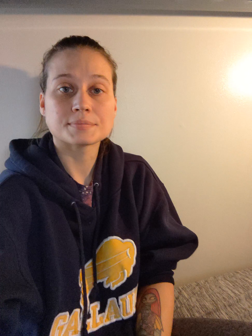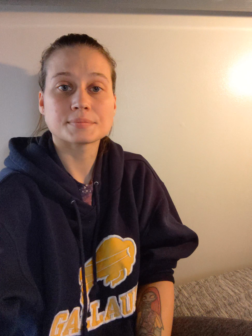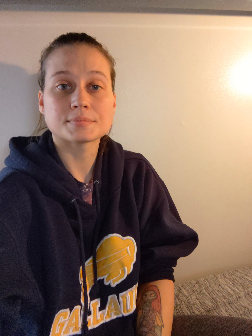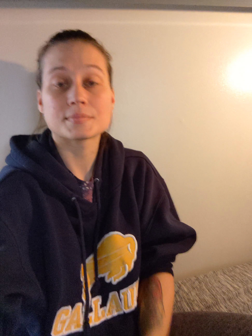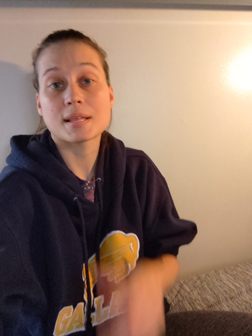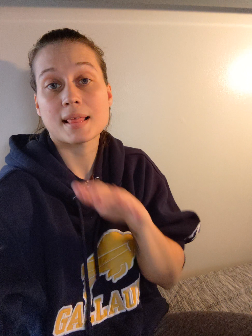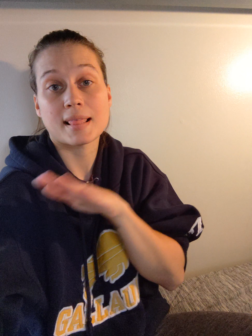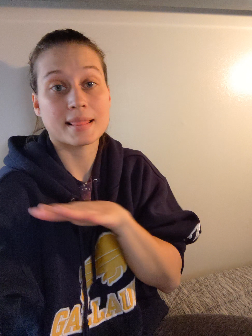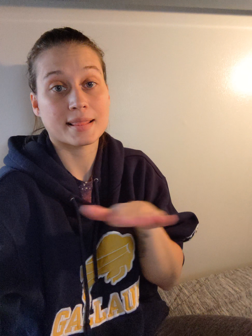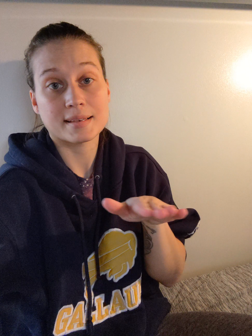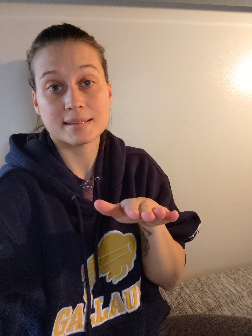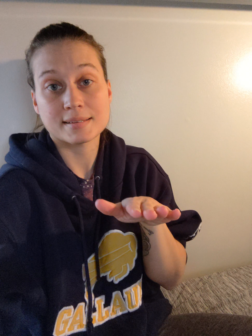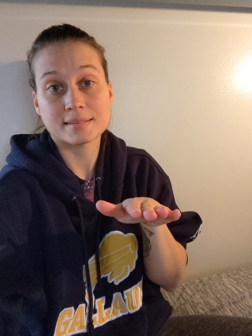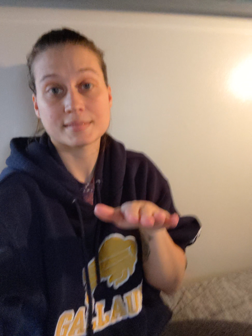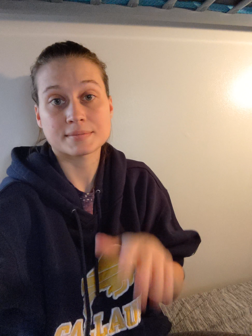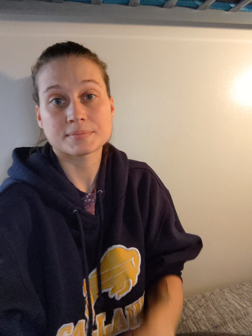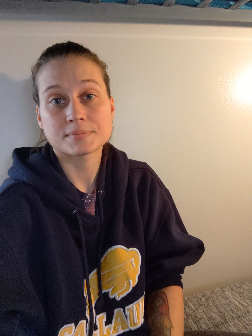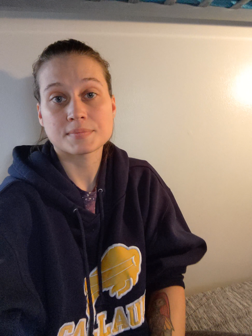clean